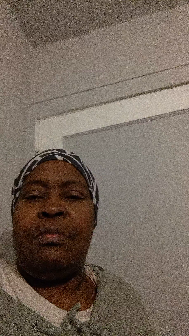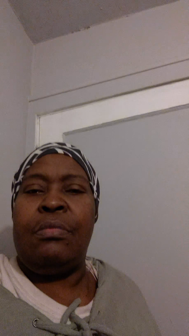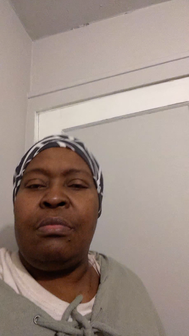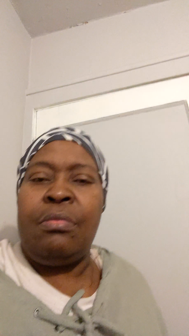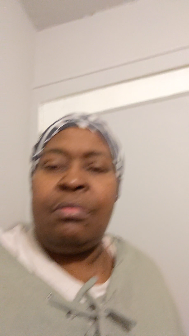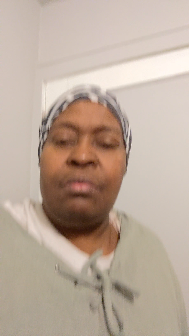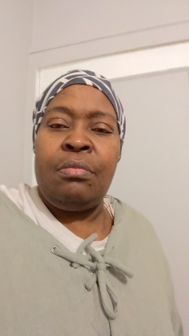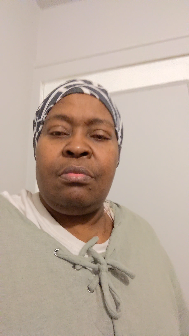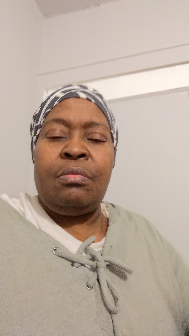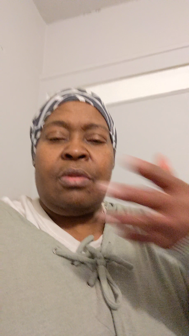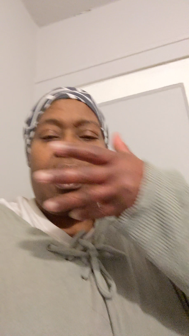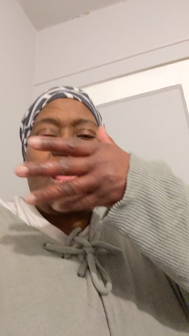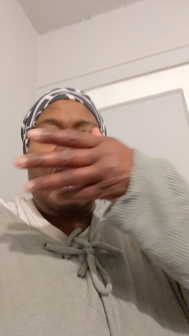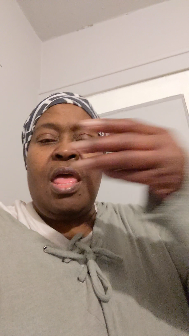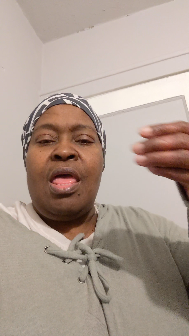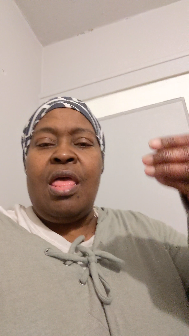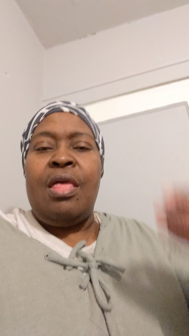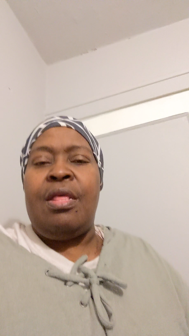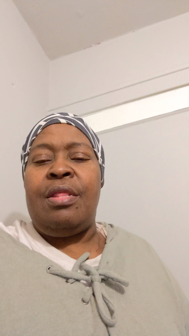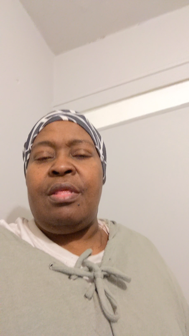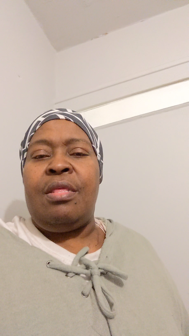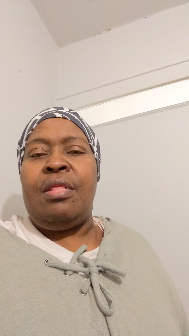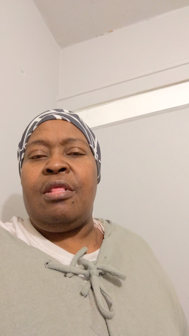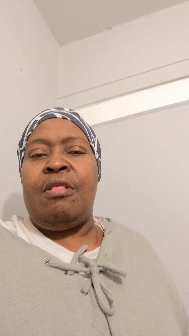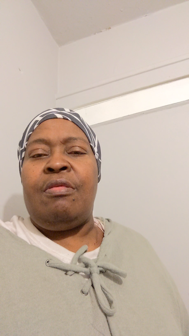and